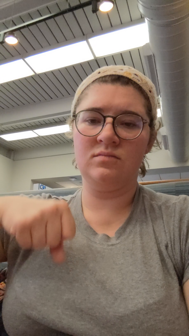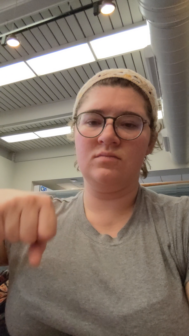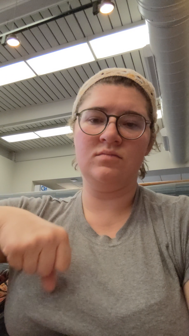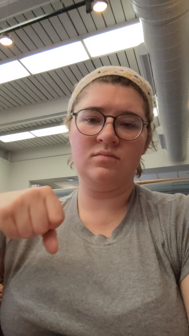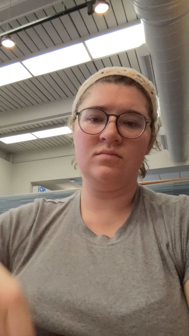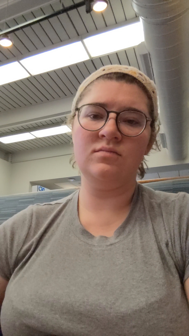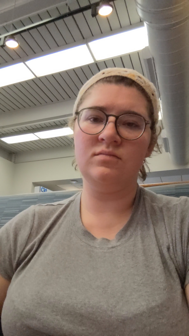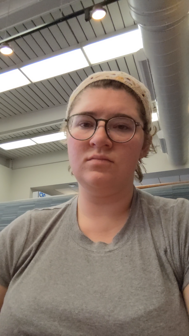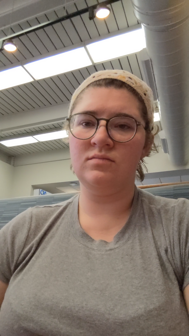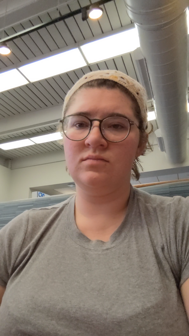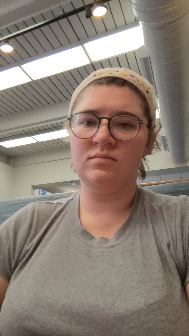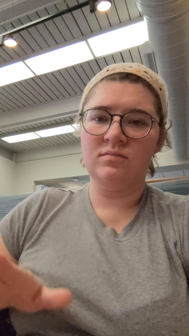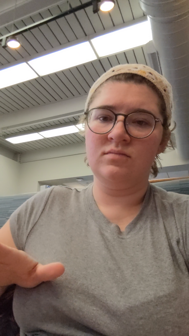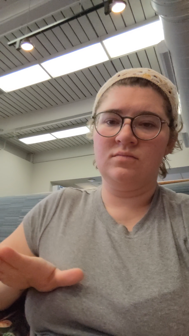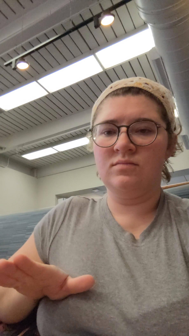penguin